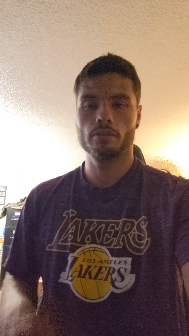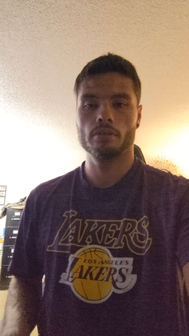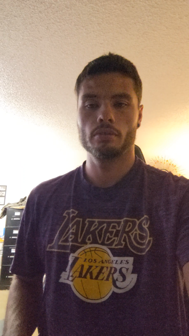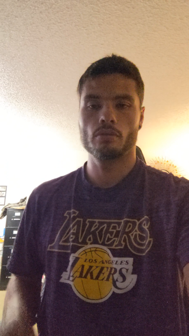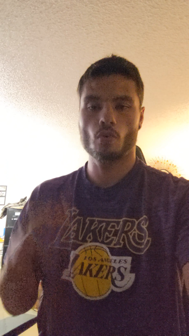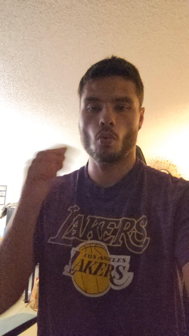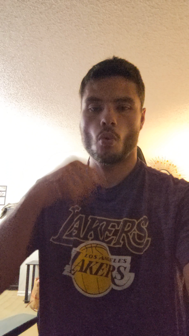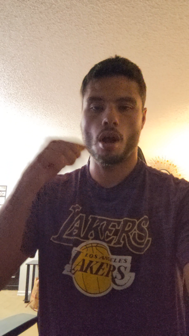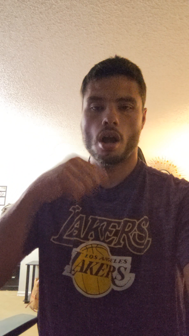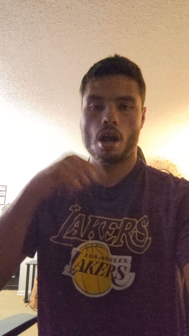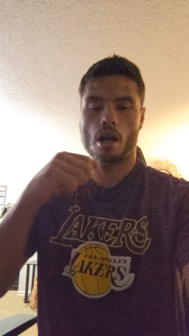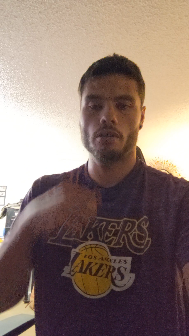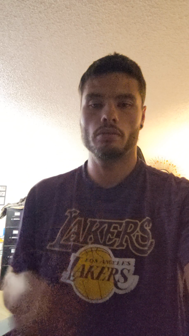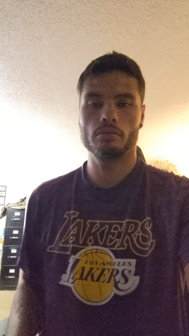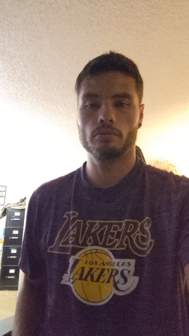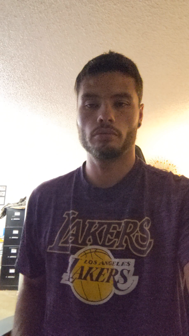rock